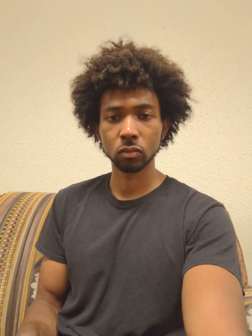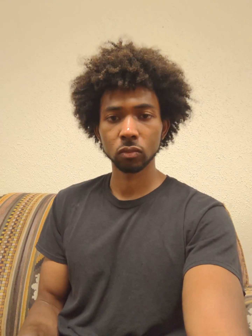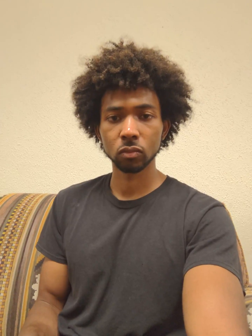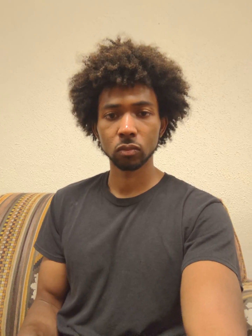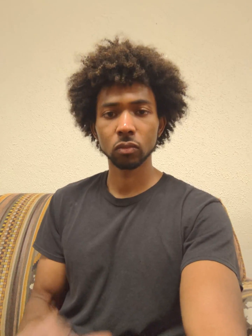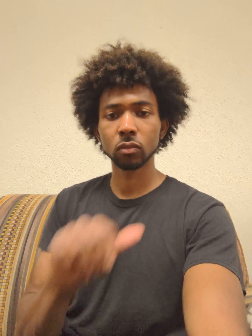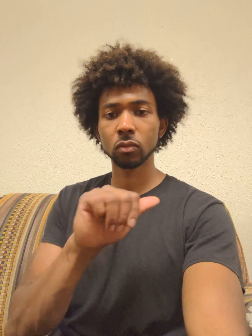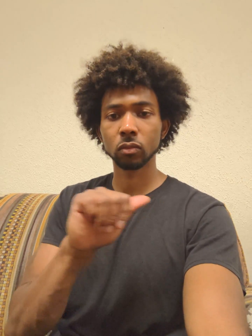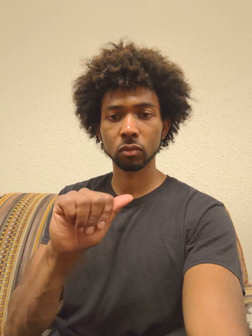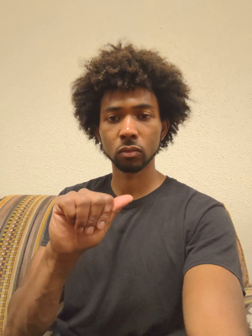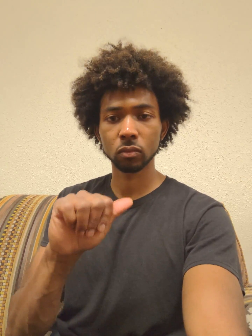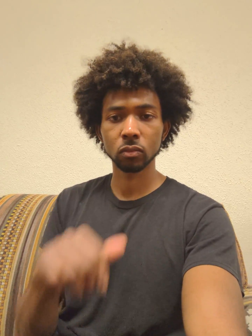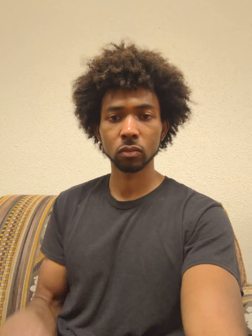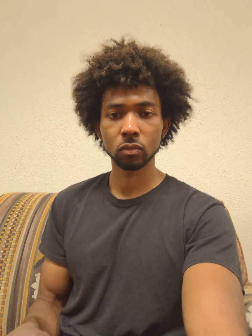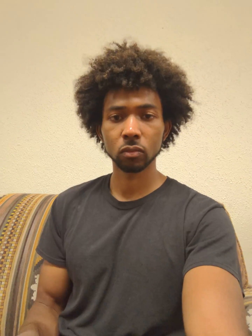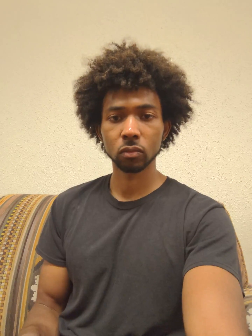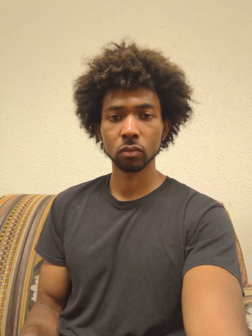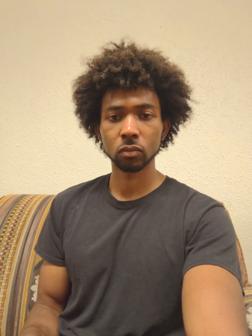a